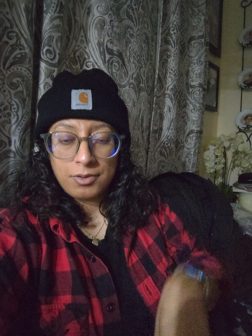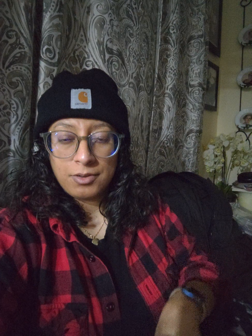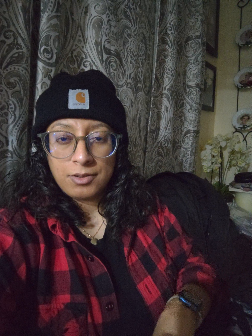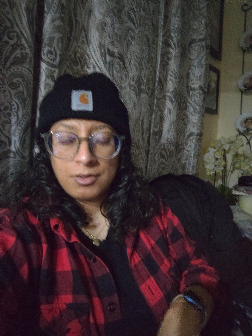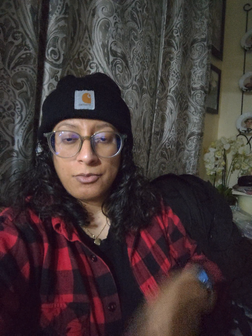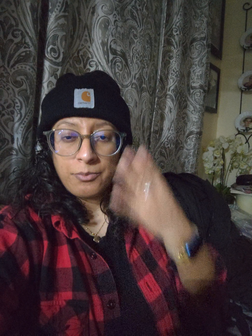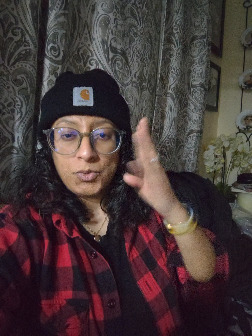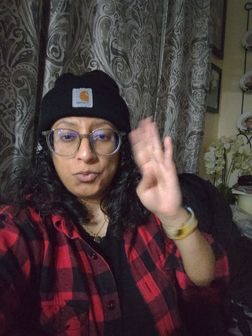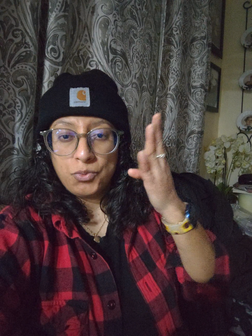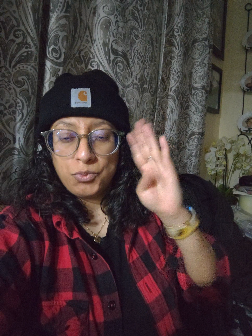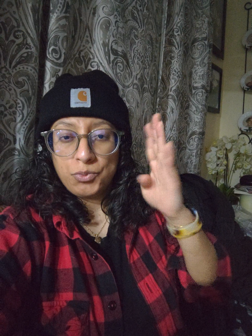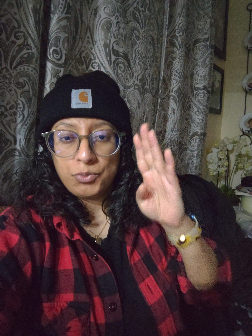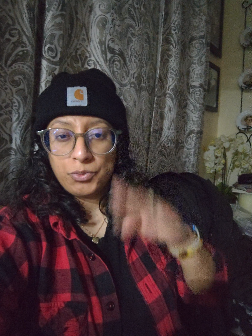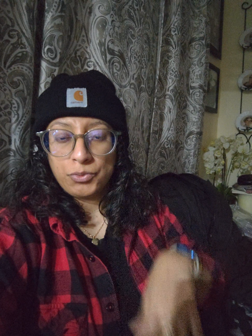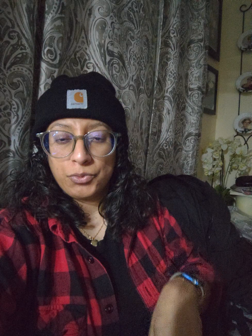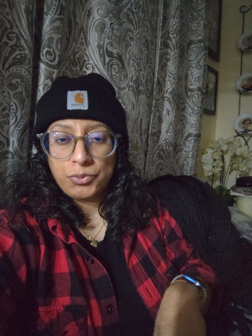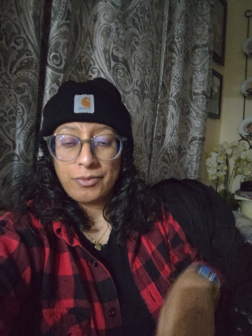blue